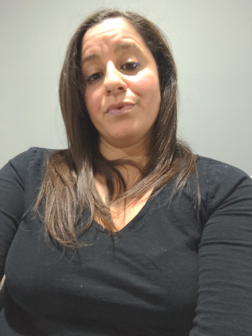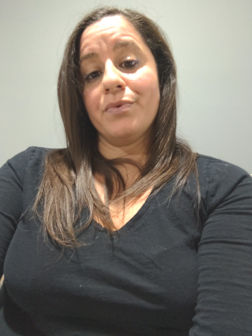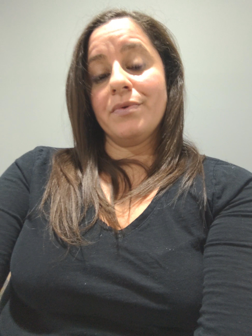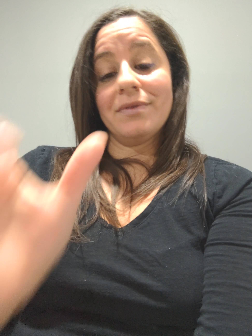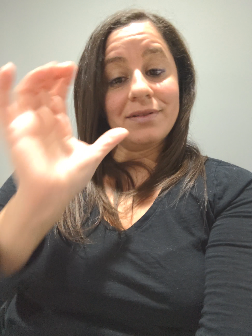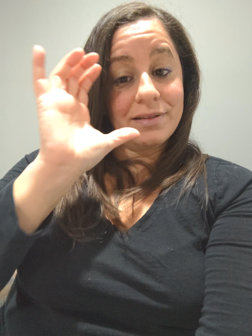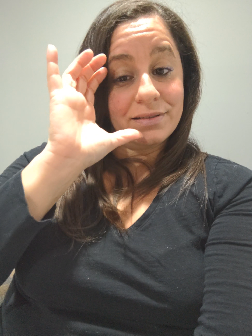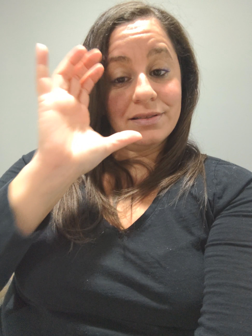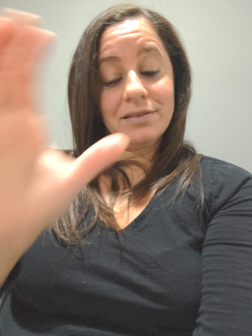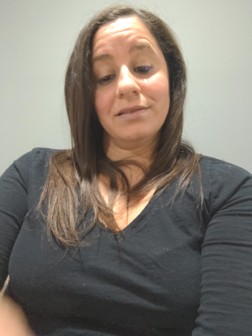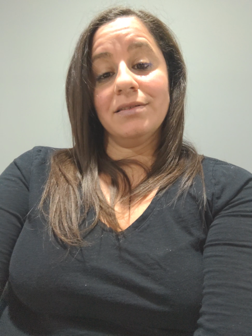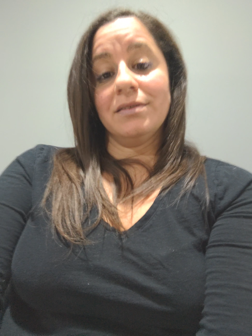listen